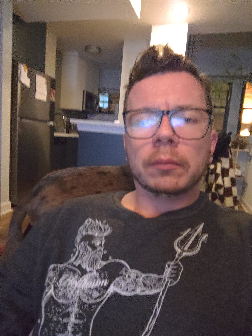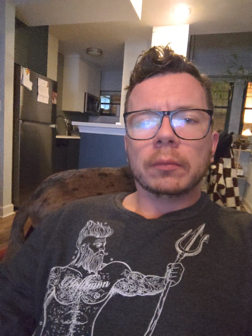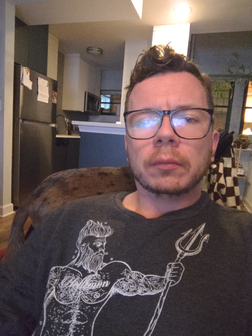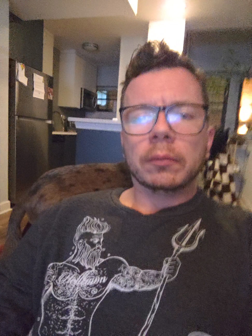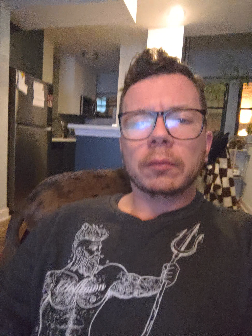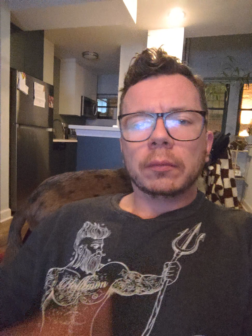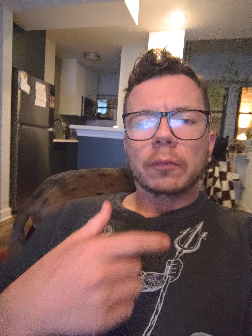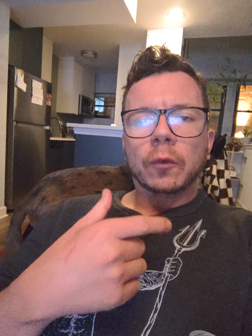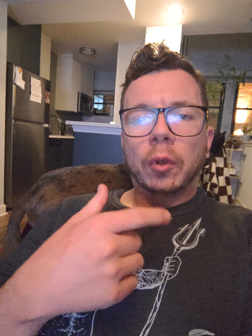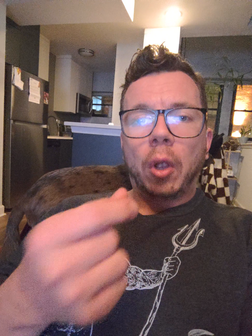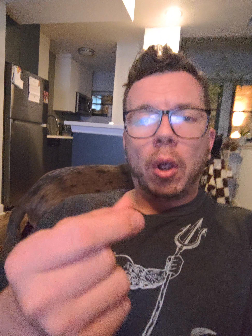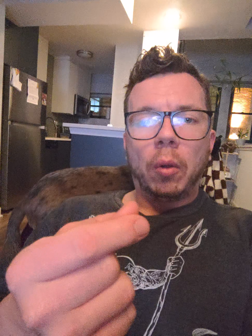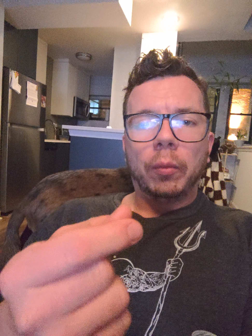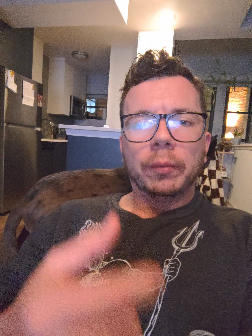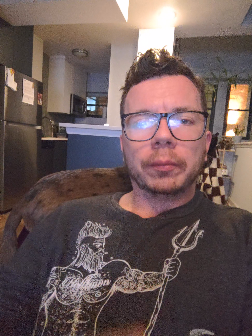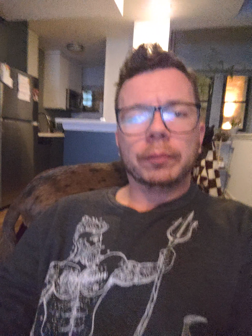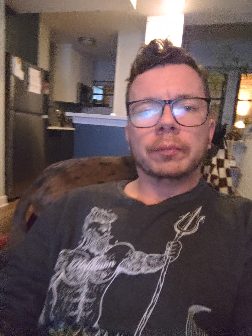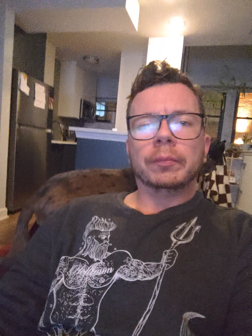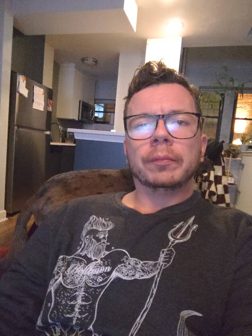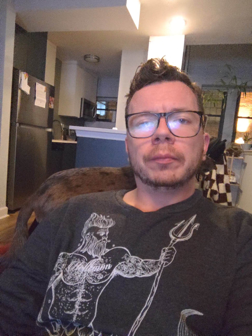go